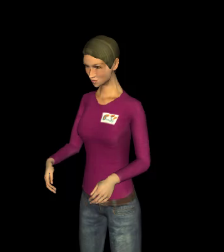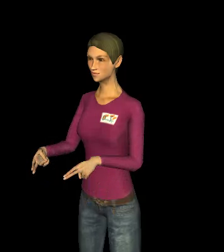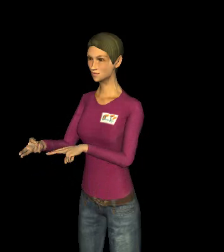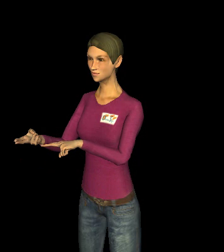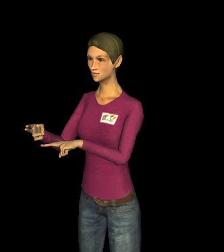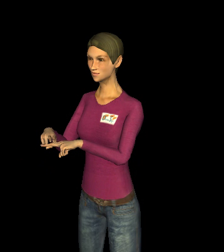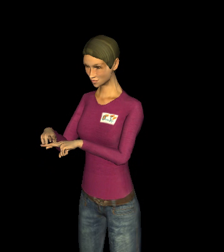موت